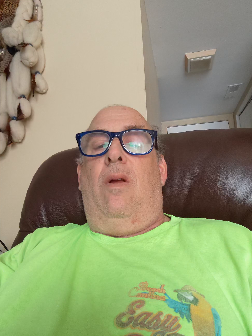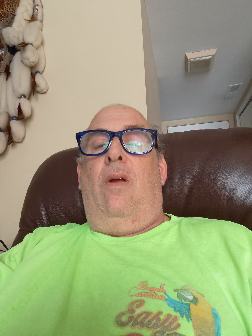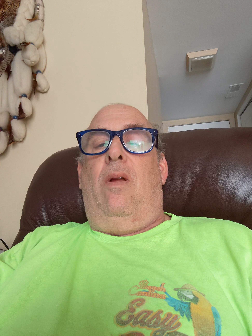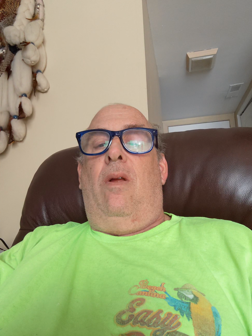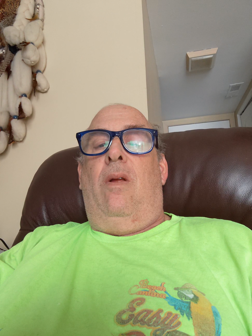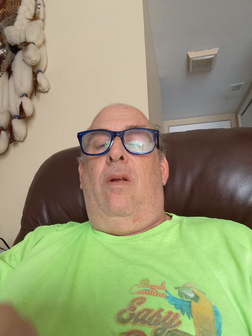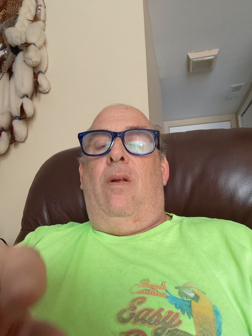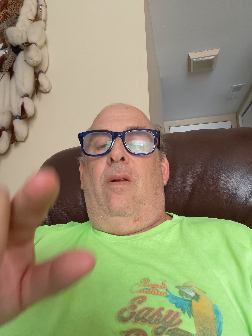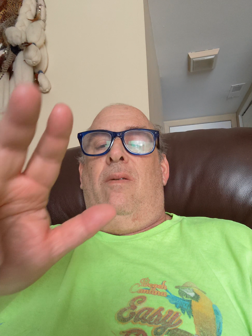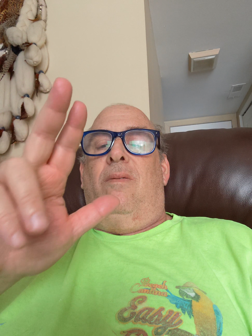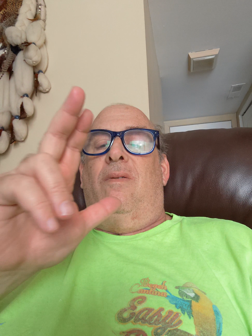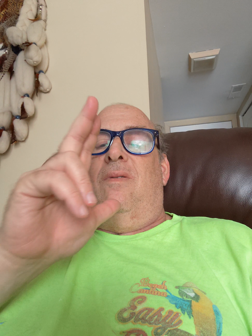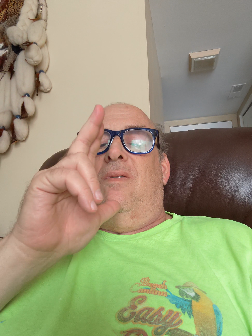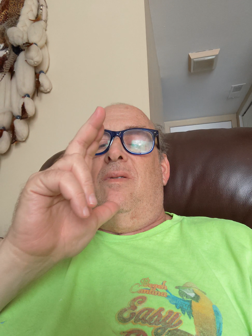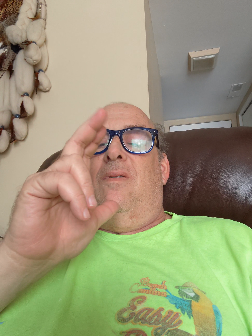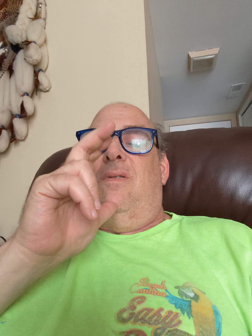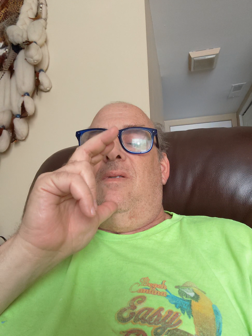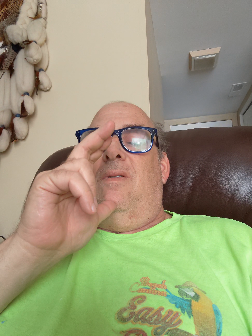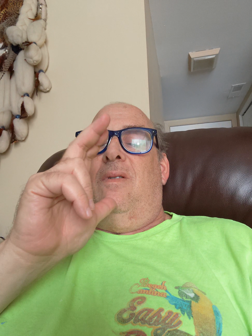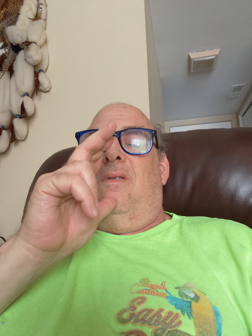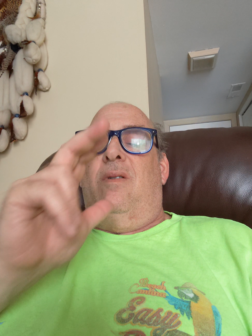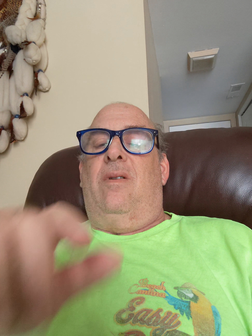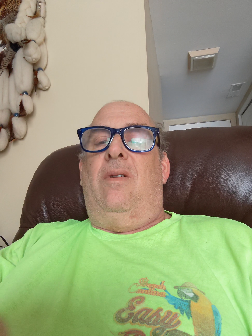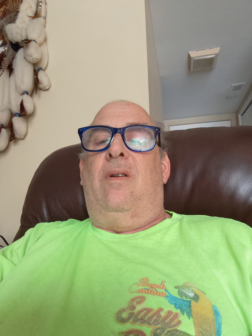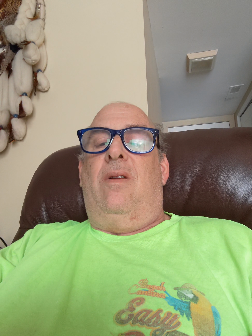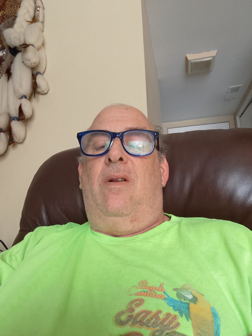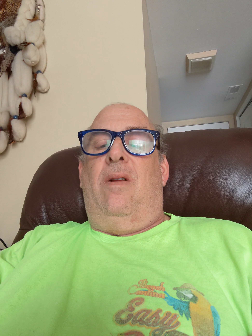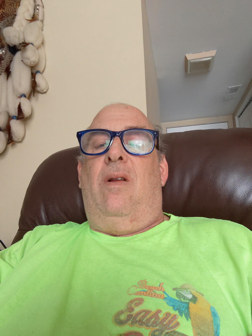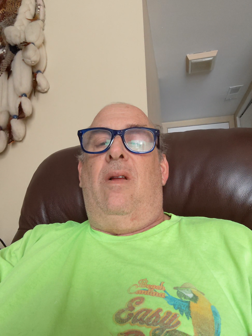hen